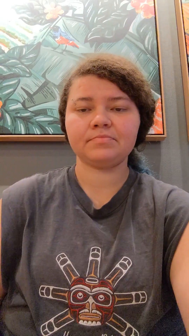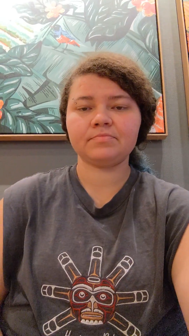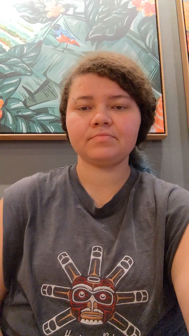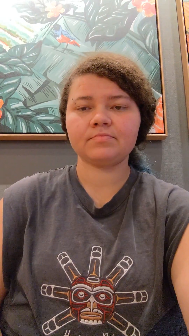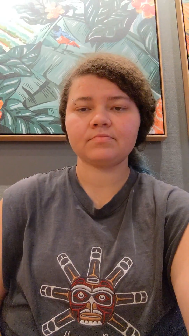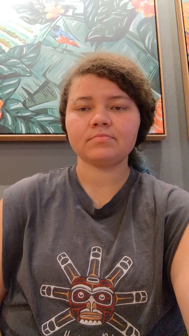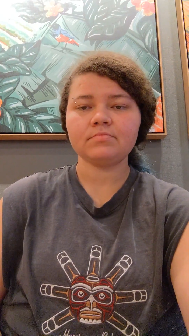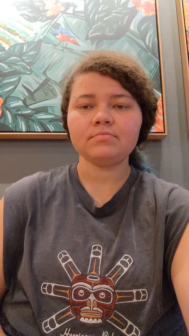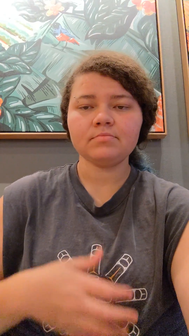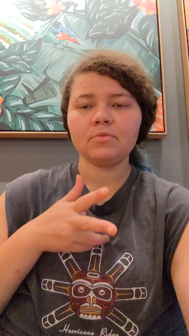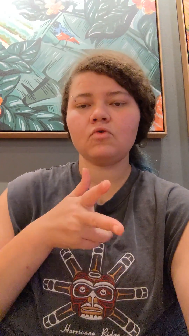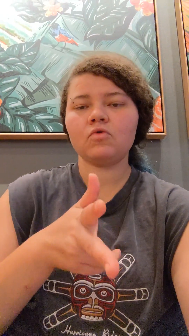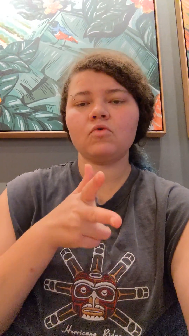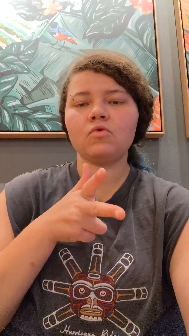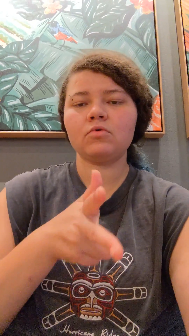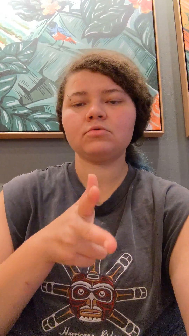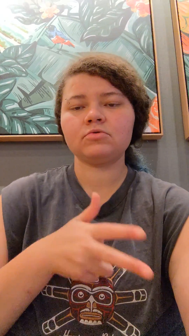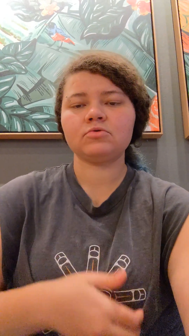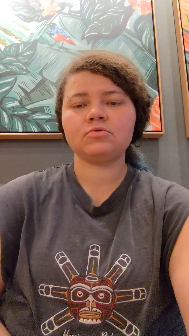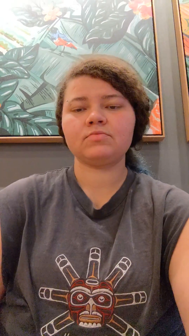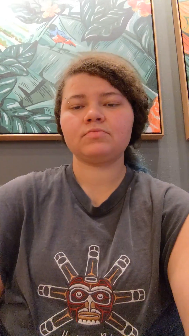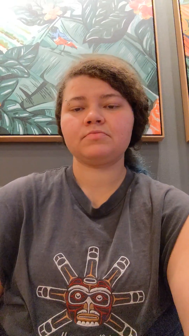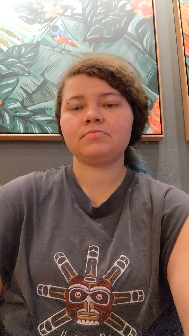garage